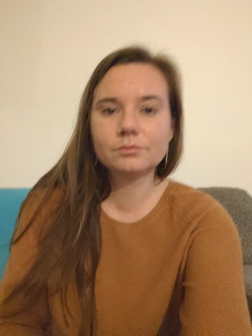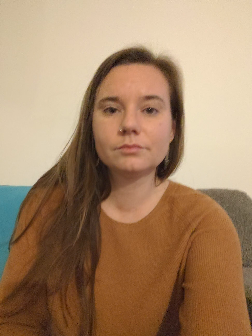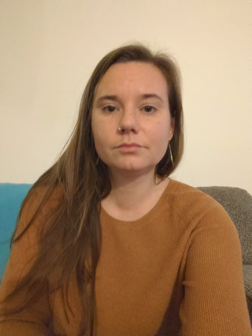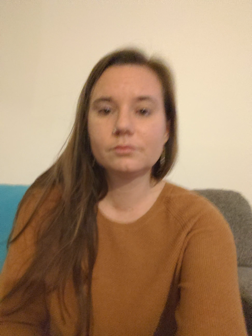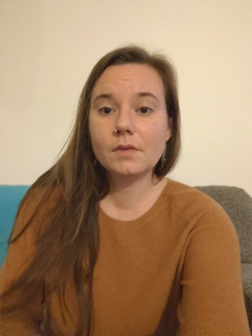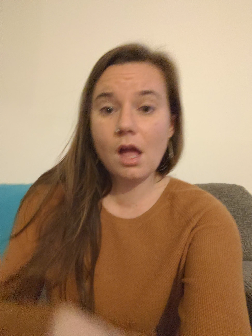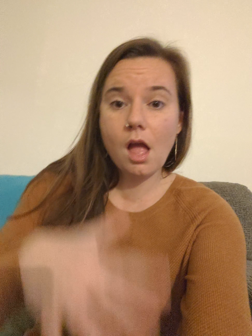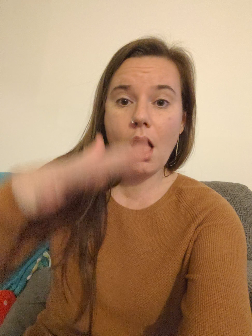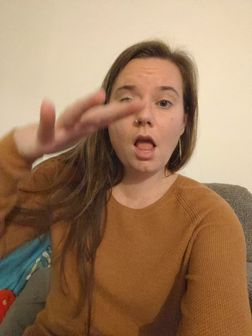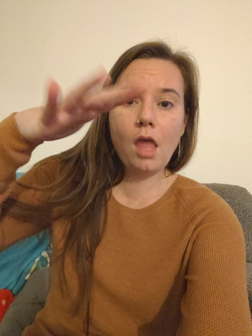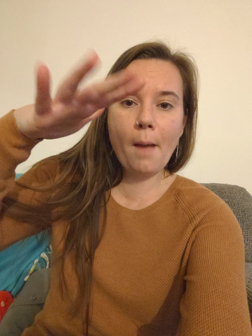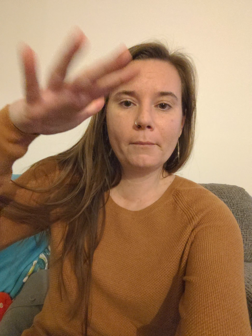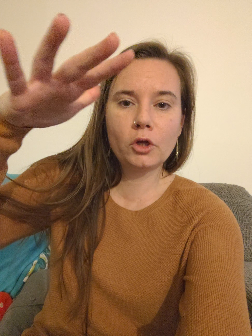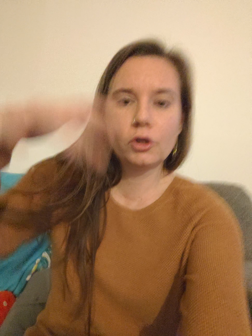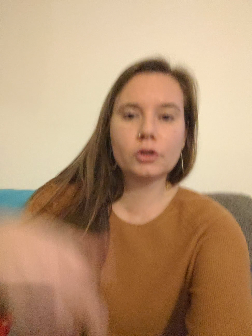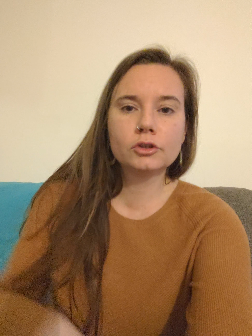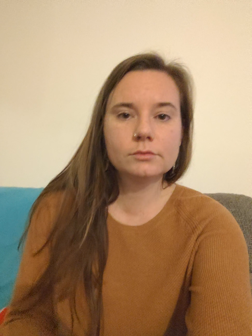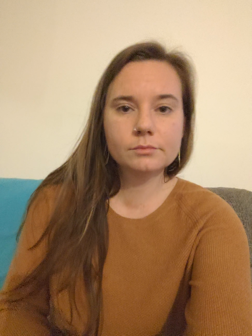helicopter